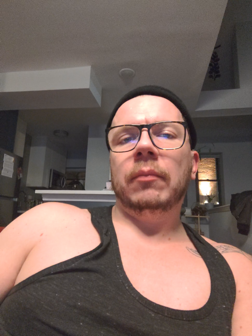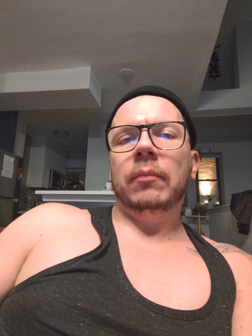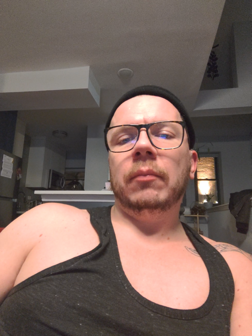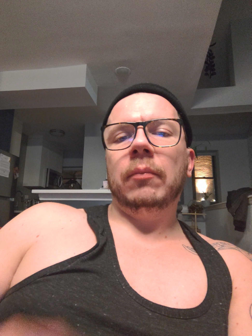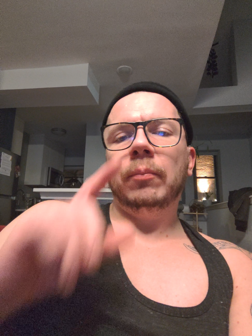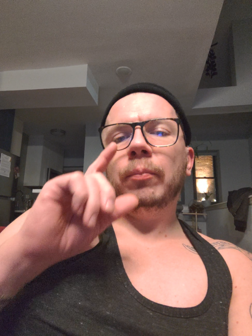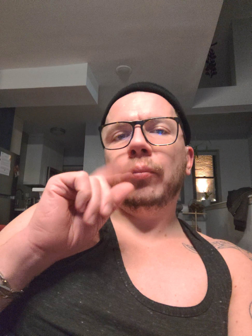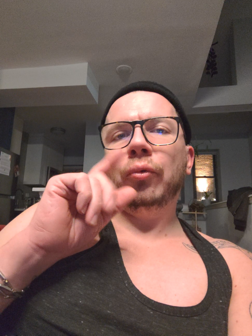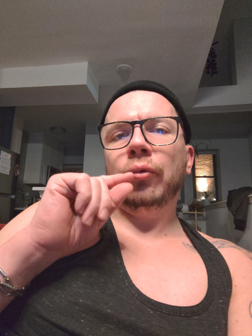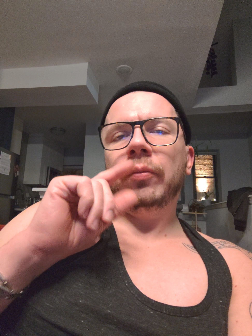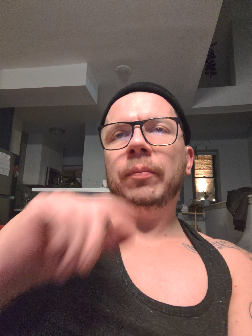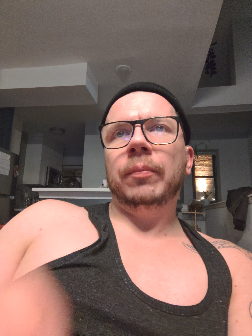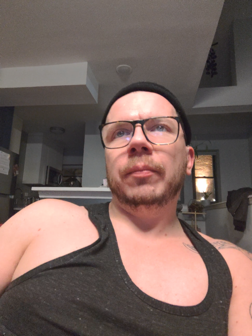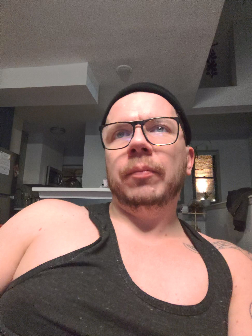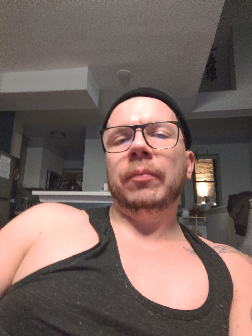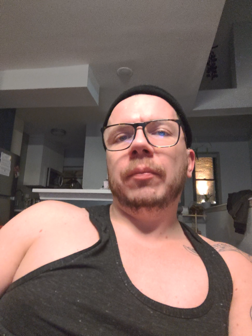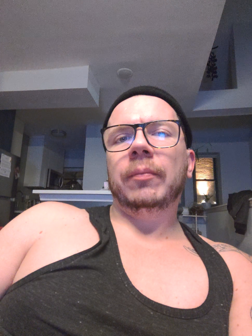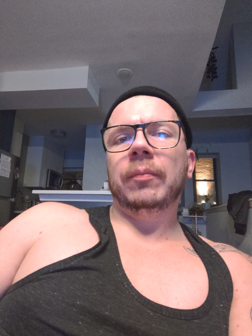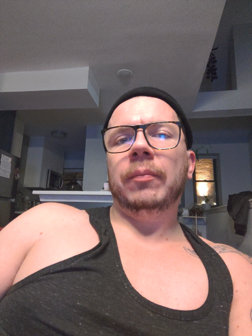bird